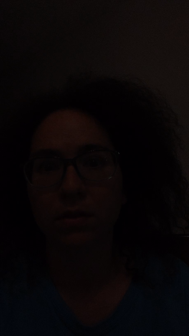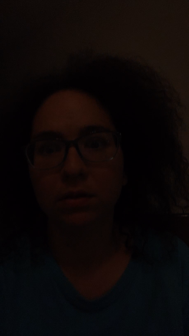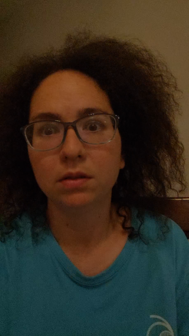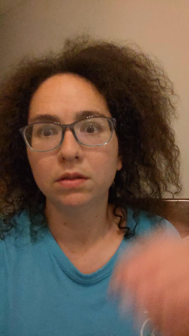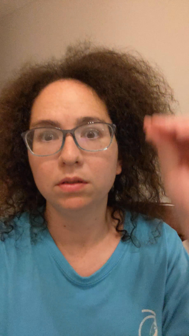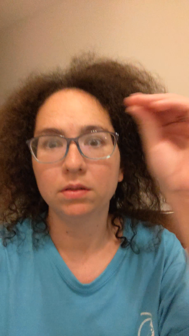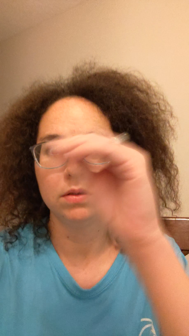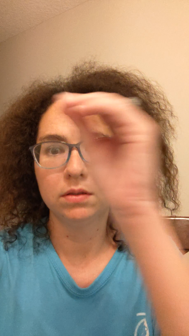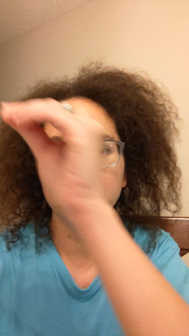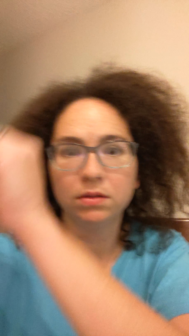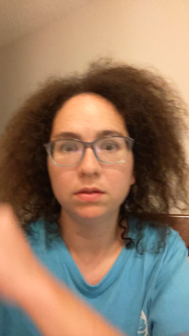dinosaur